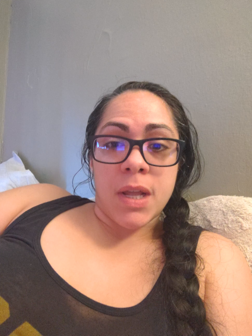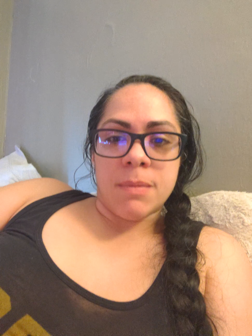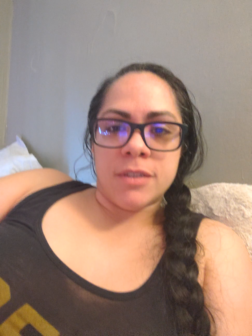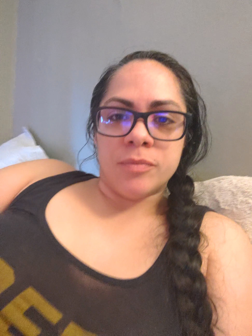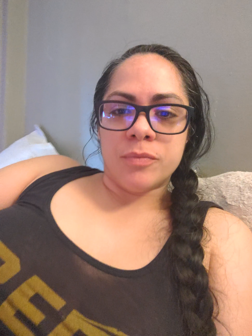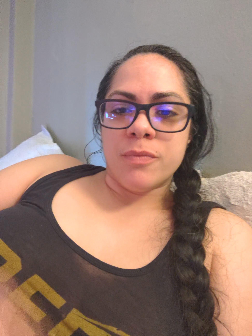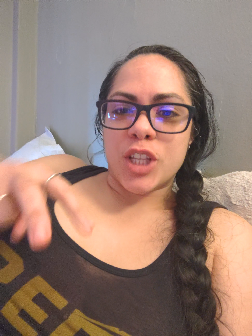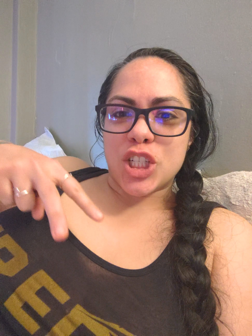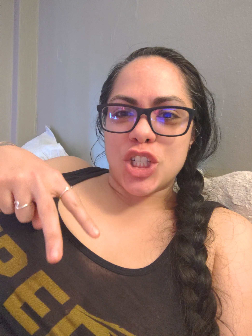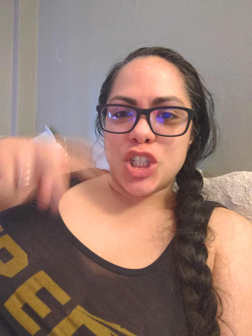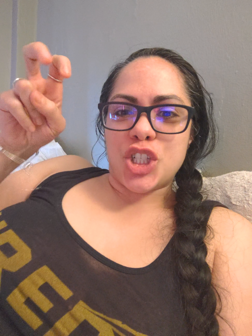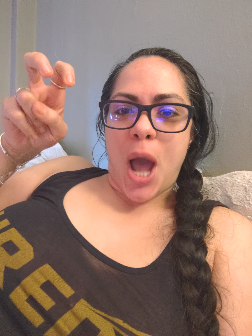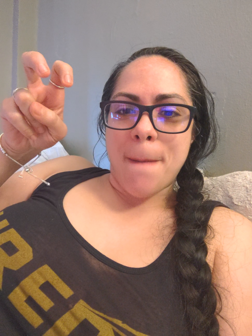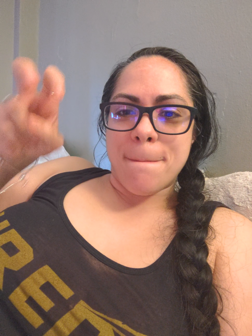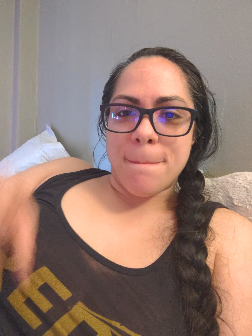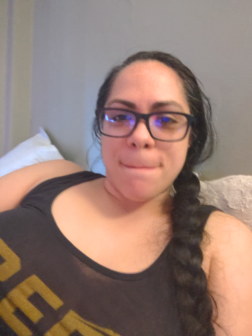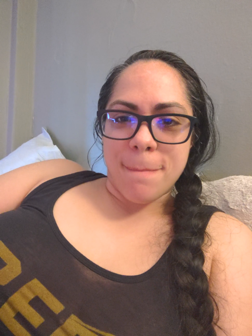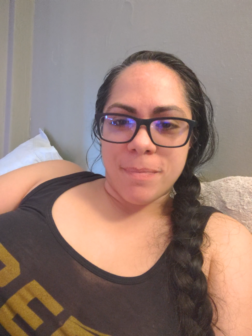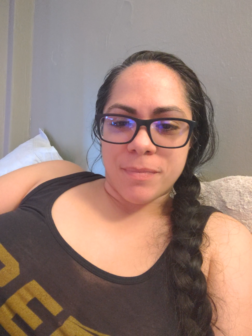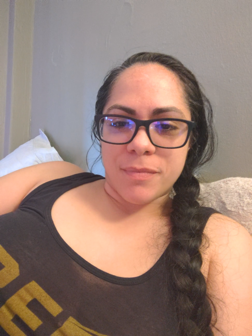jump